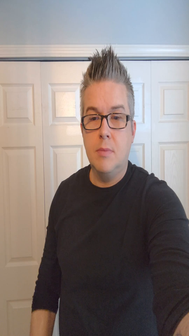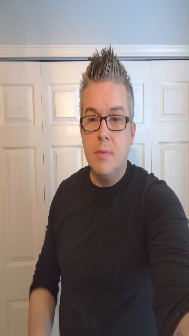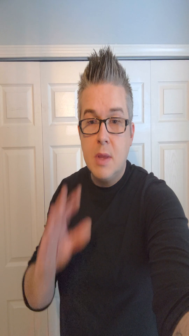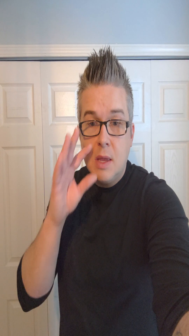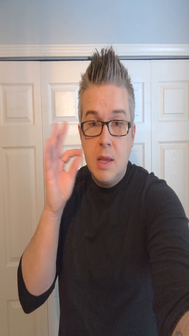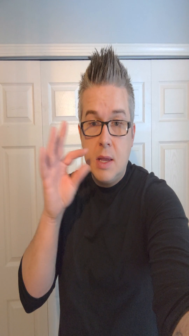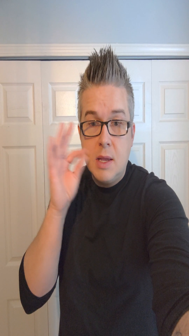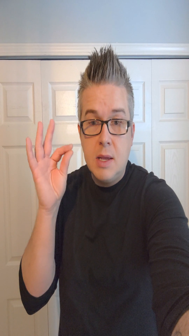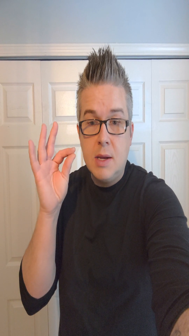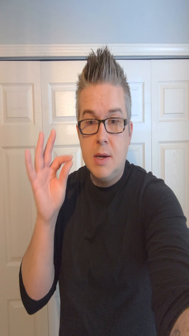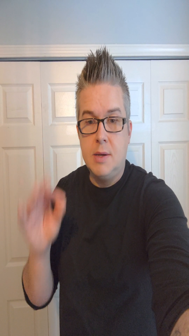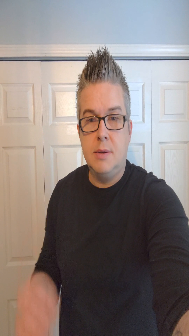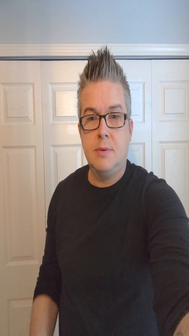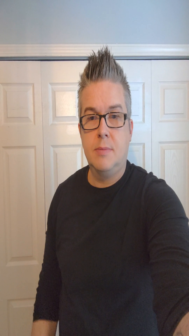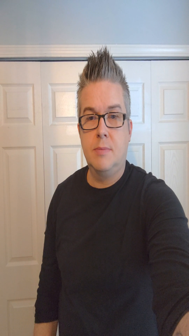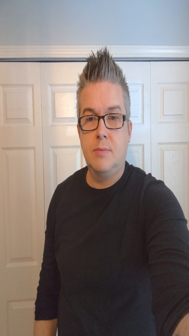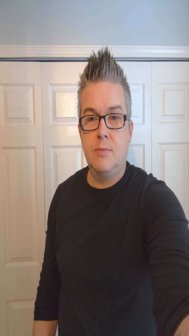cat